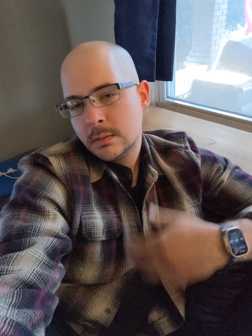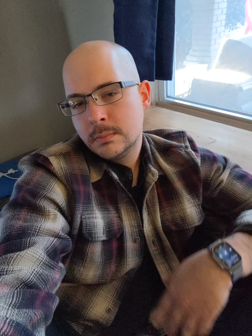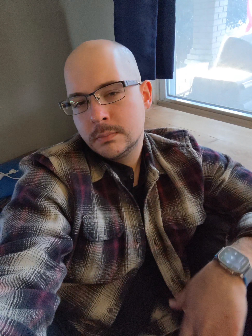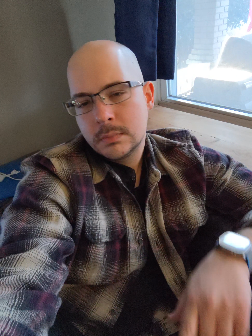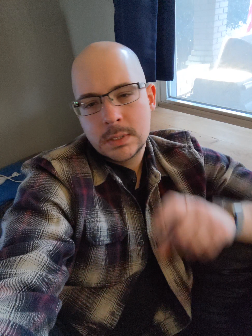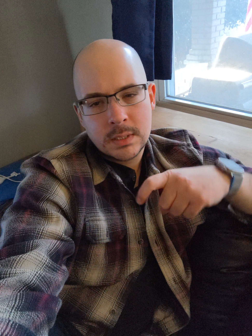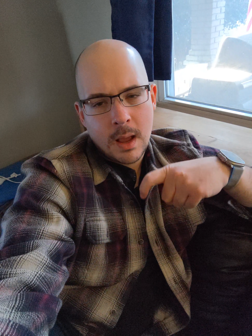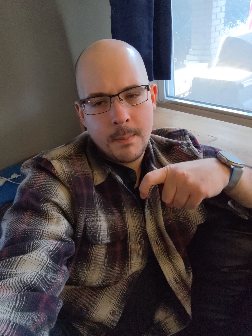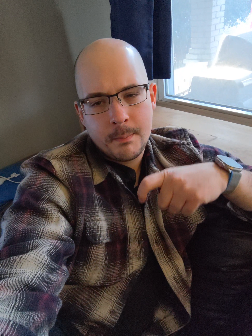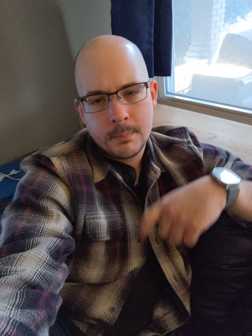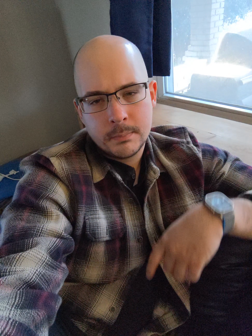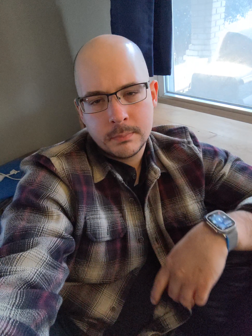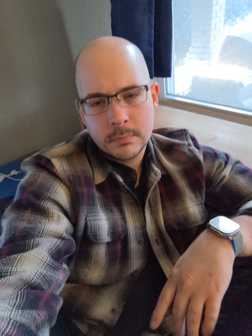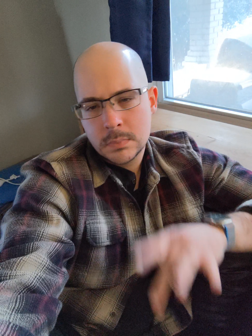time